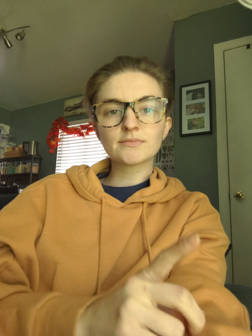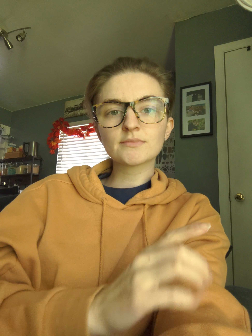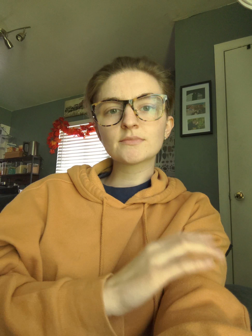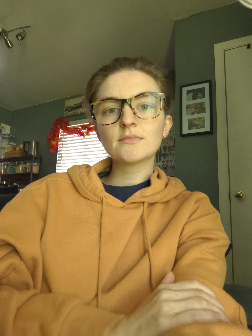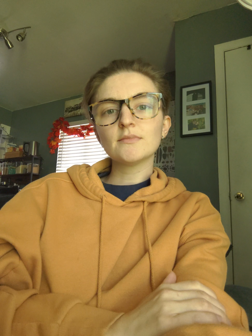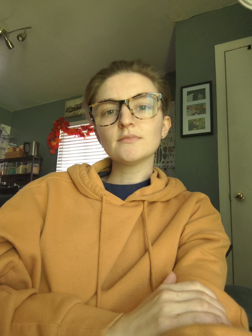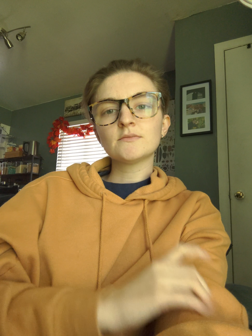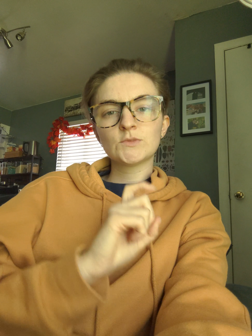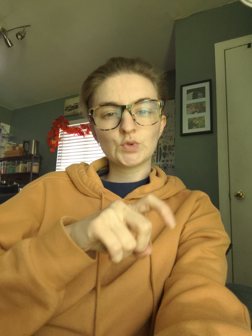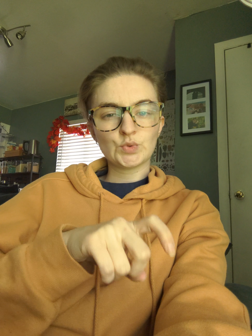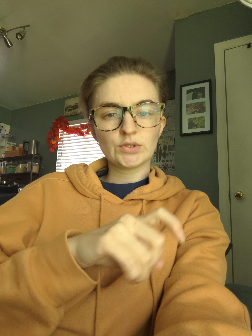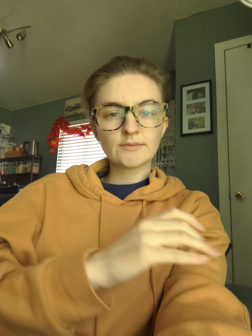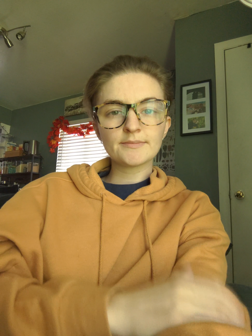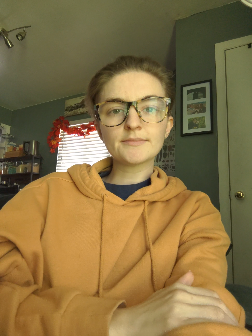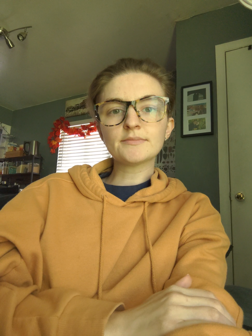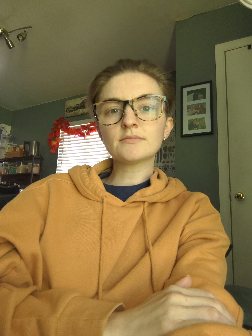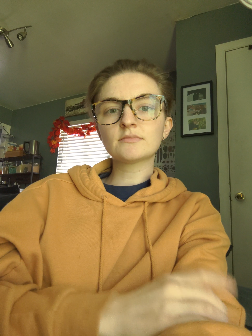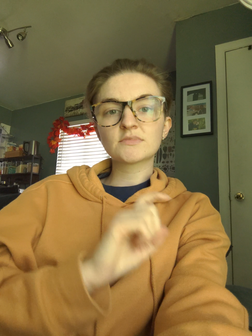should